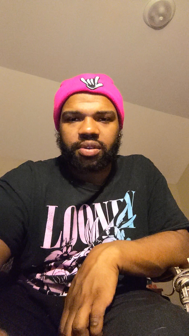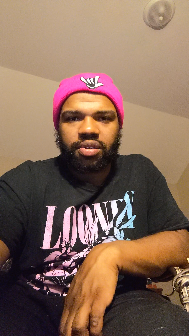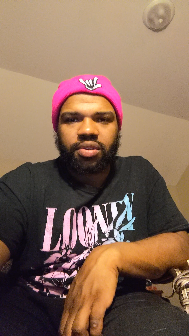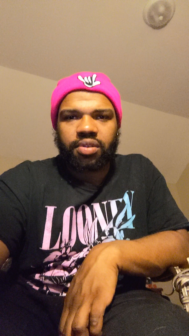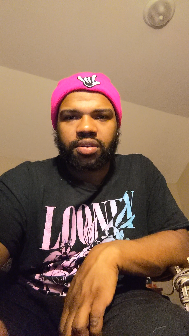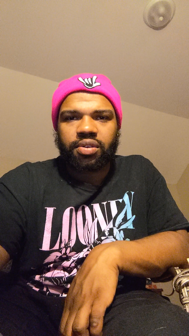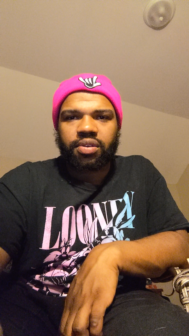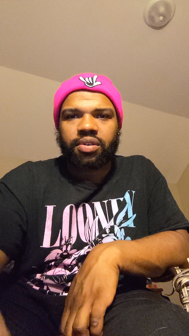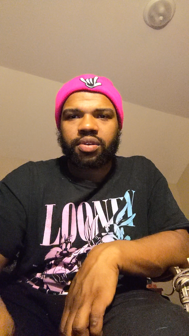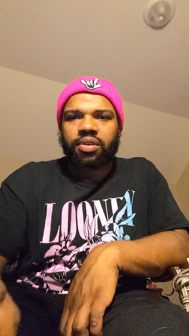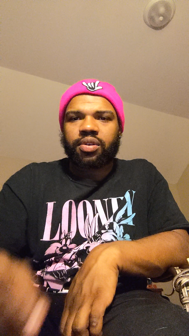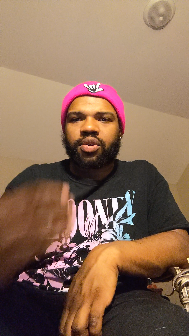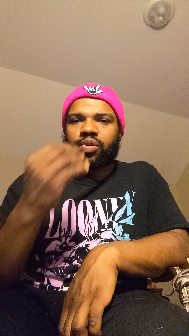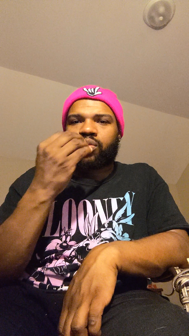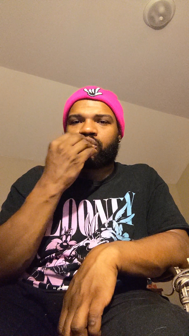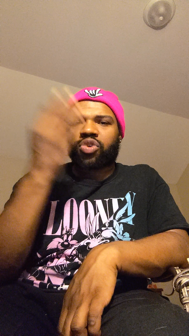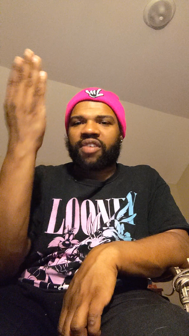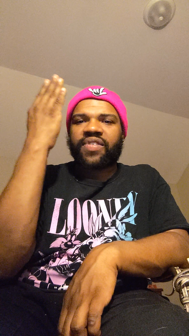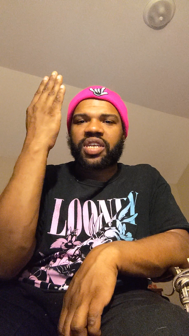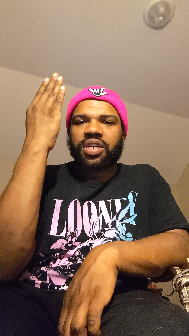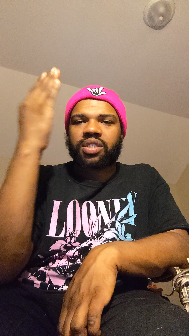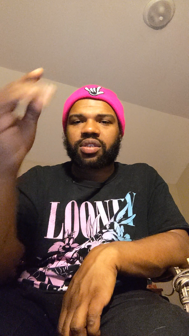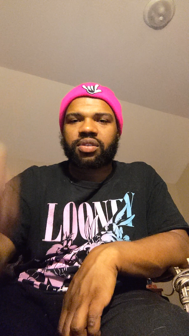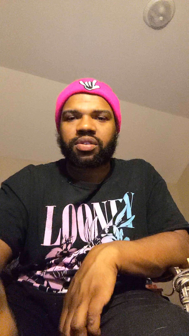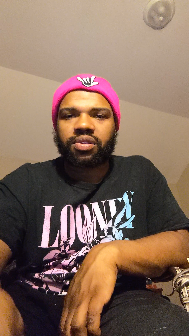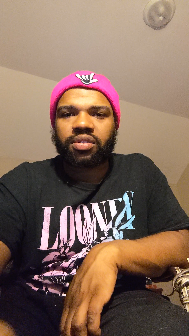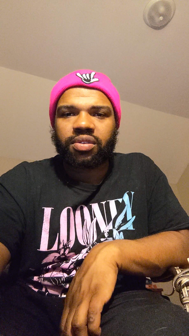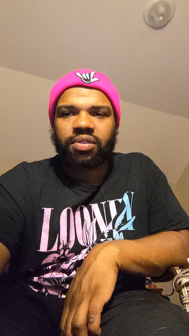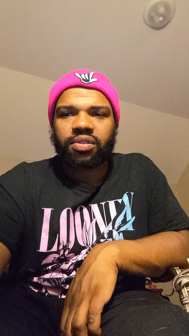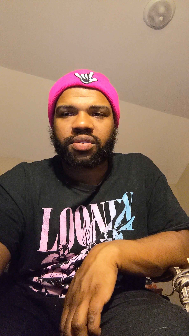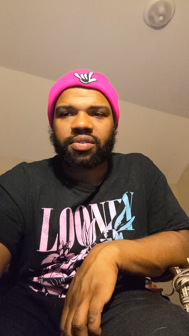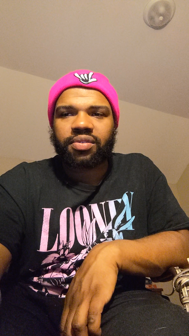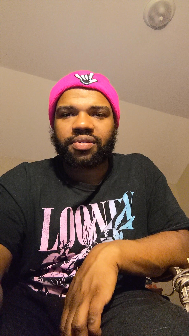breakfast